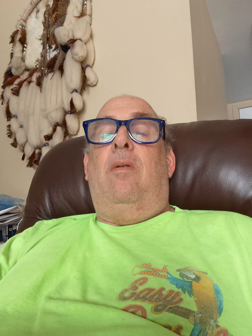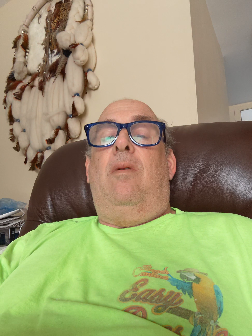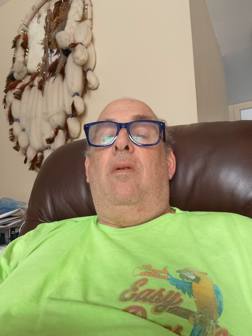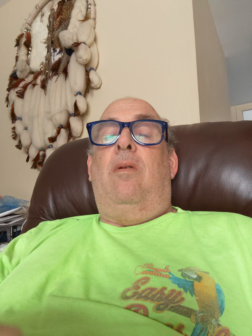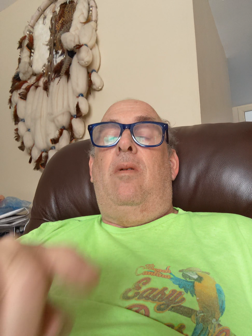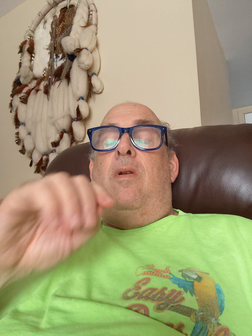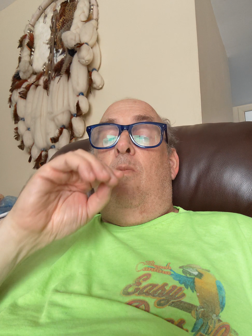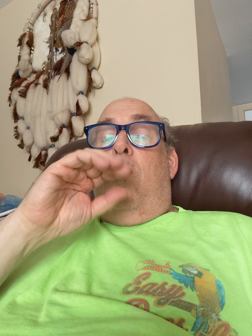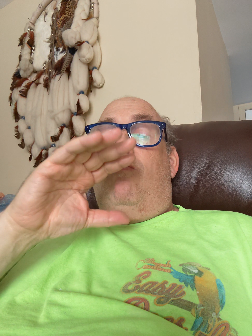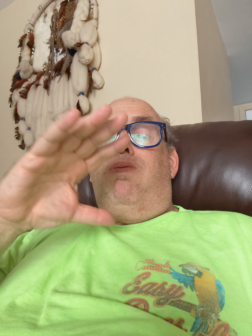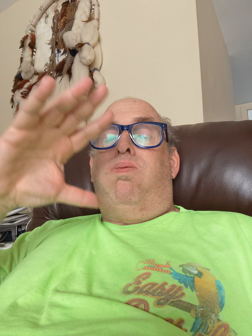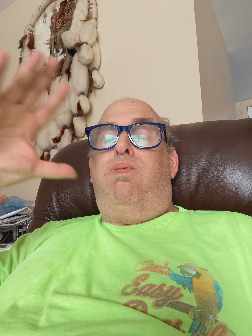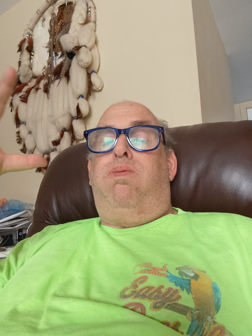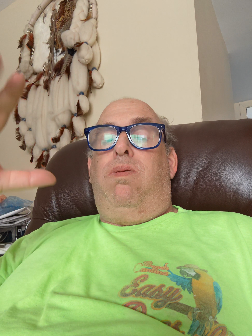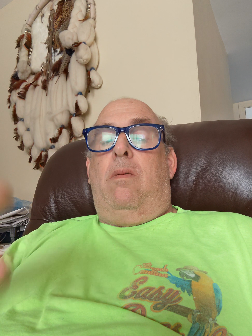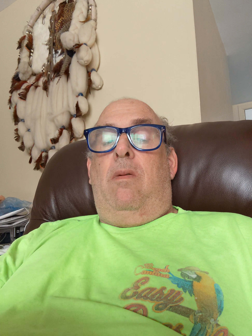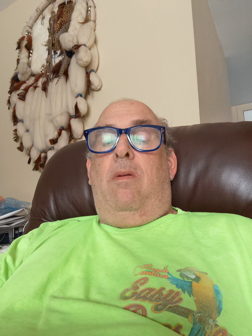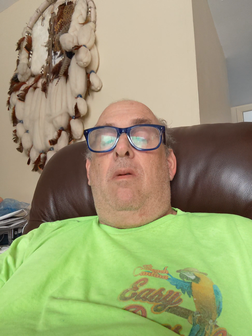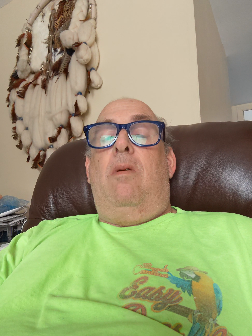balloon